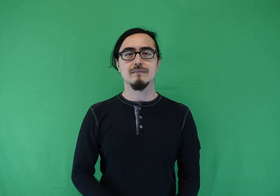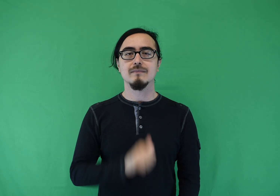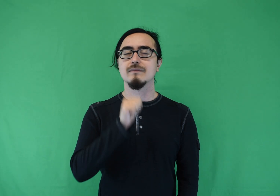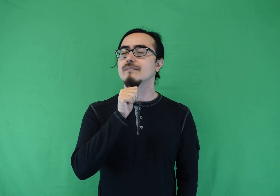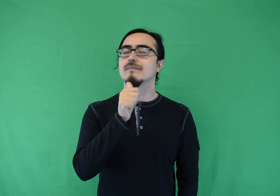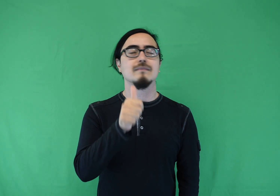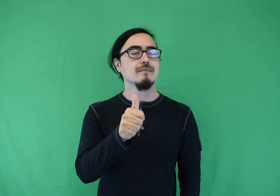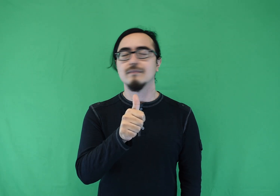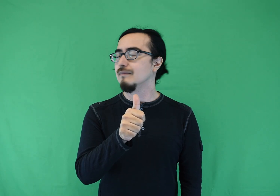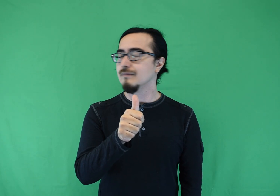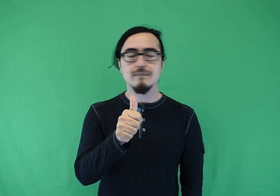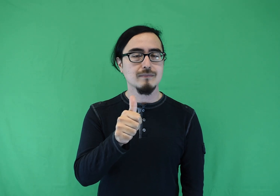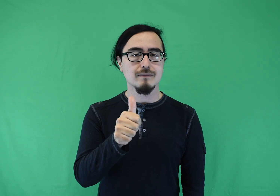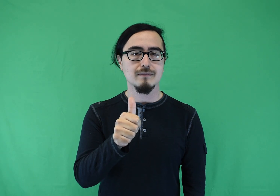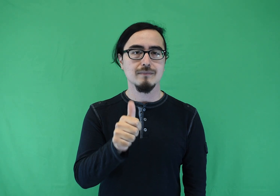no nada